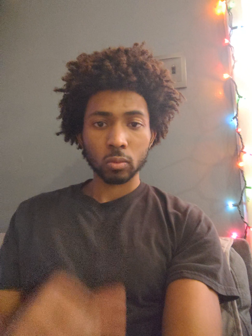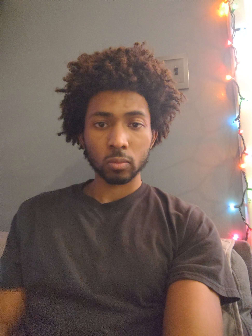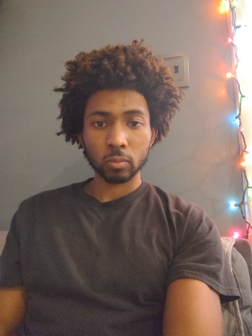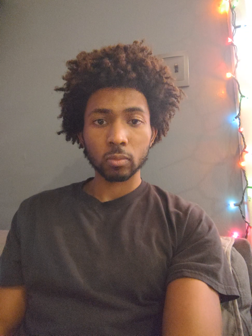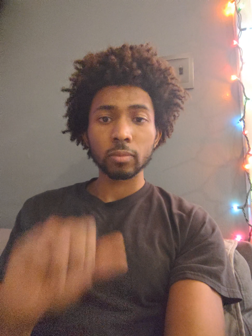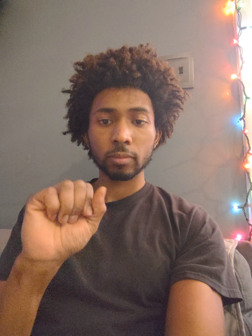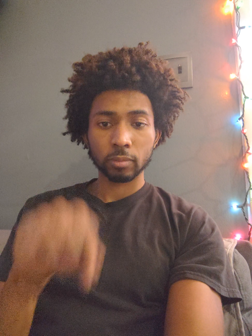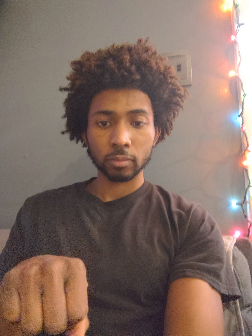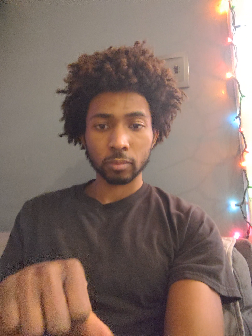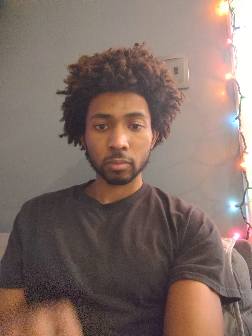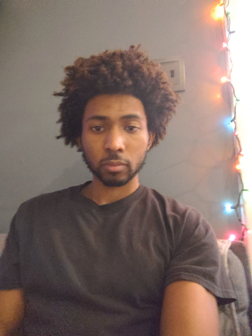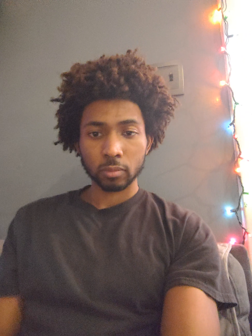can